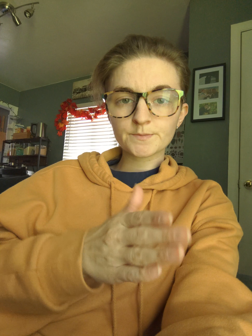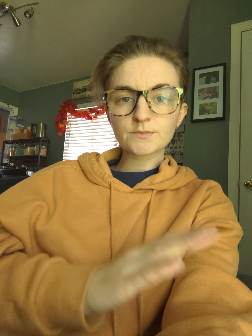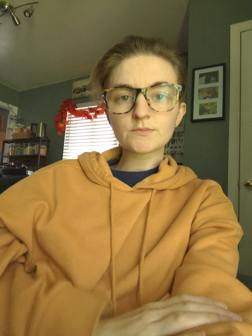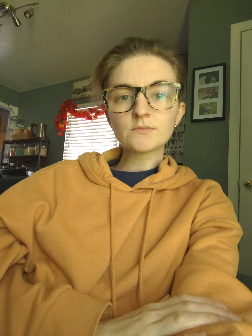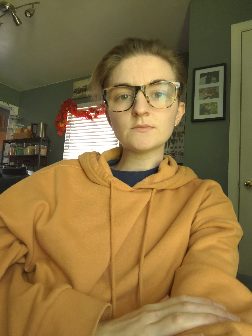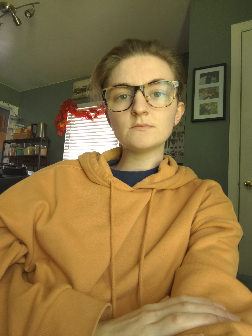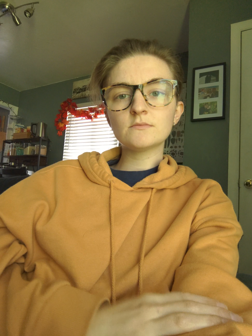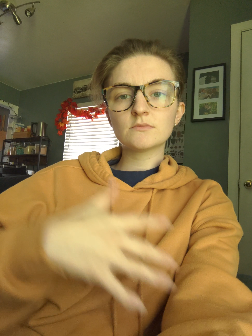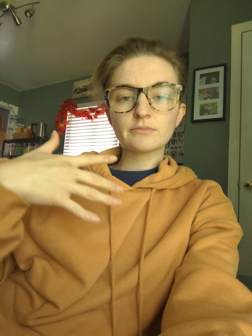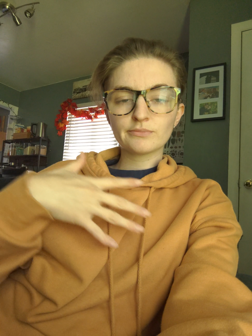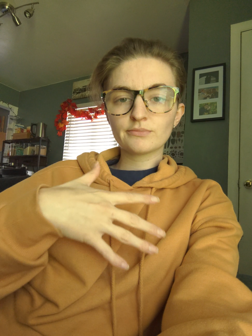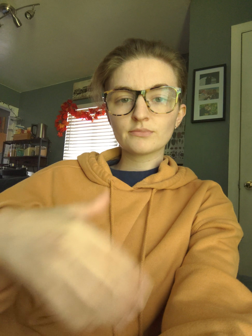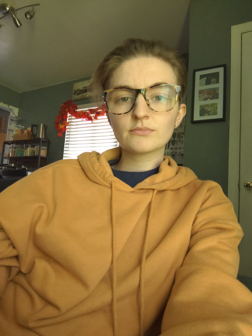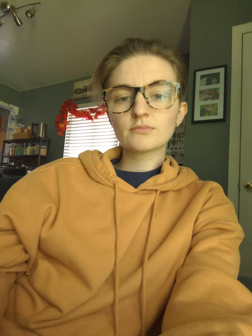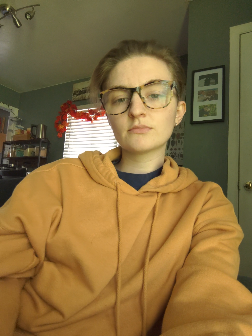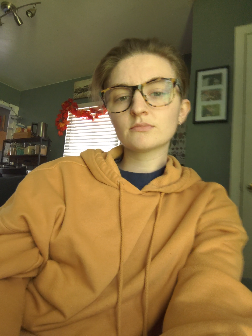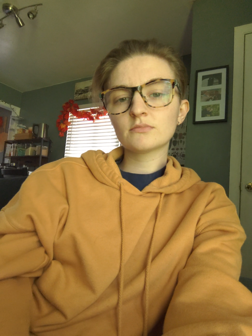scared